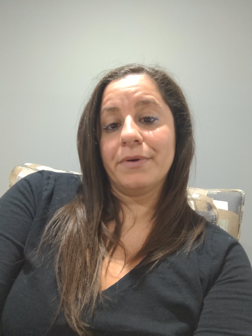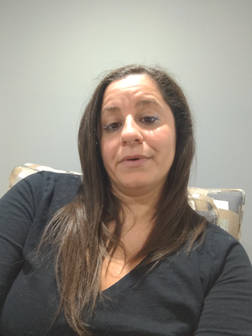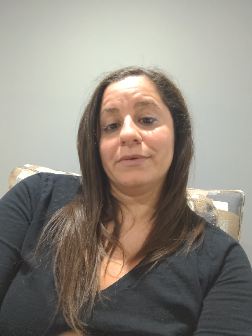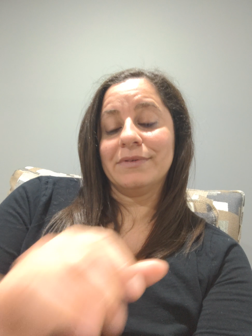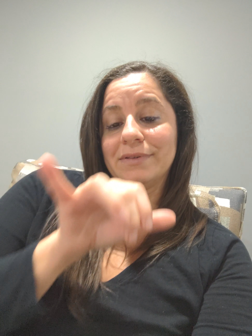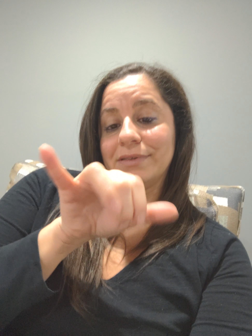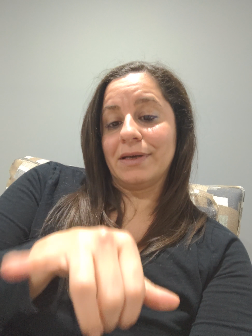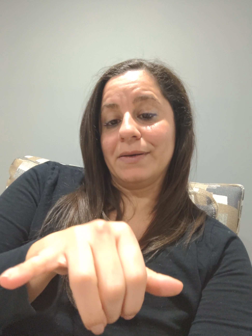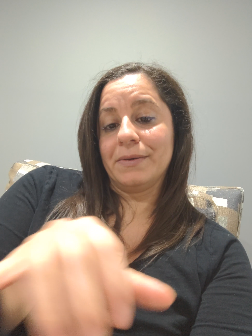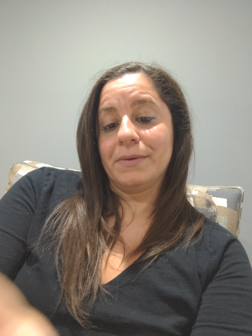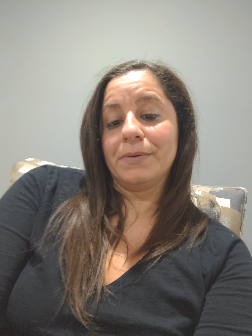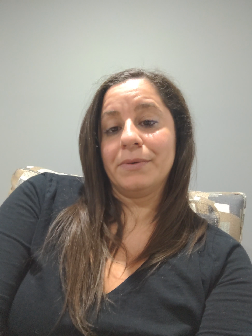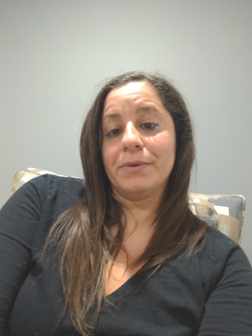stay